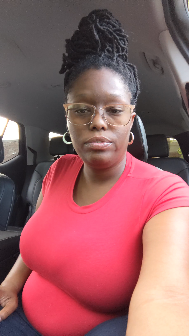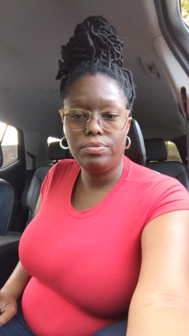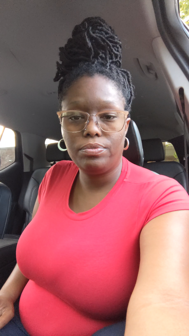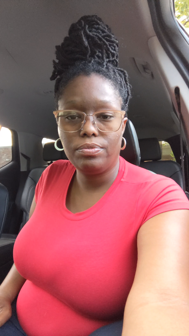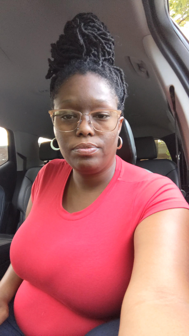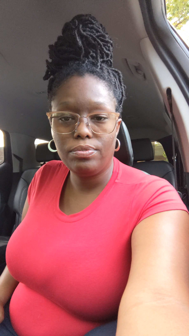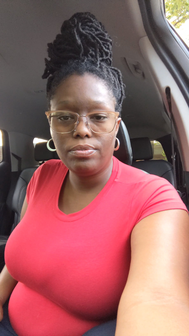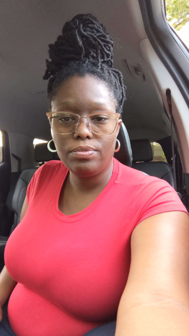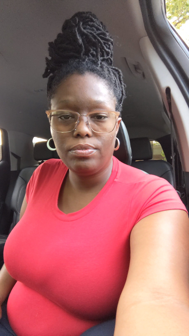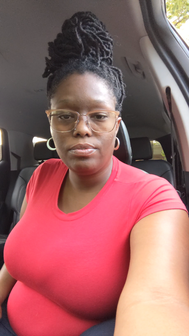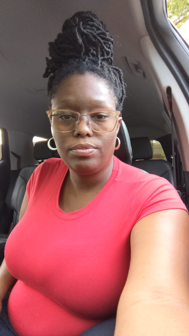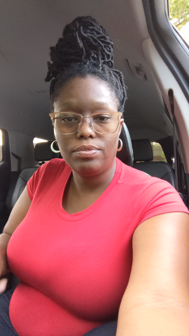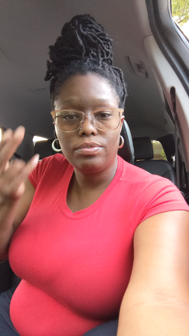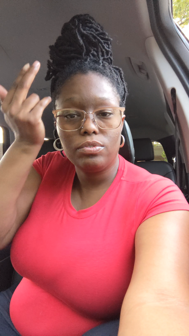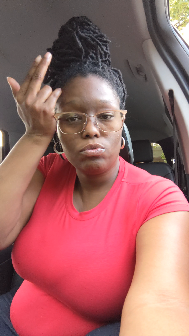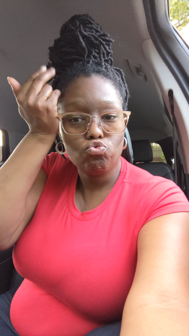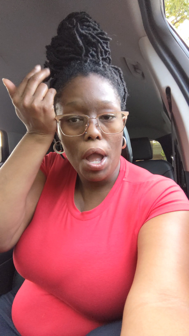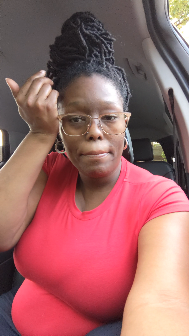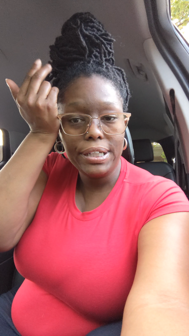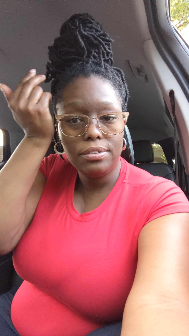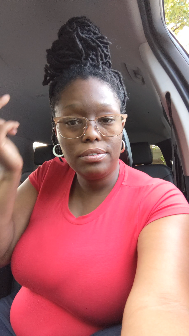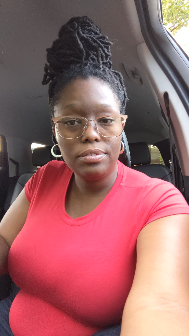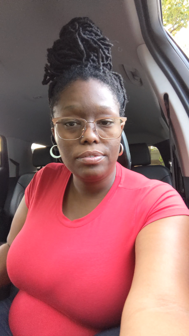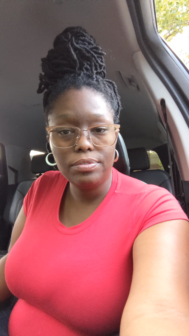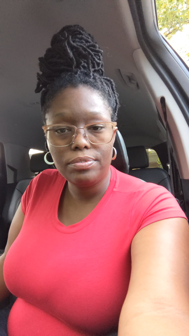rabbit